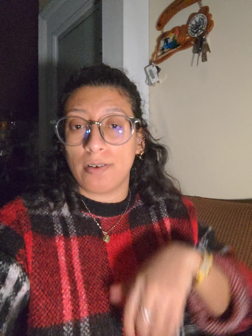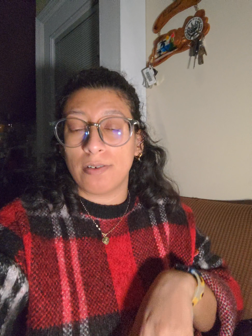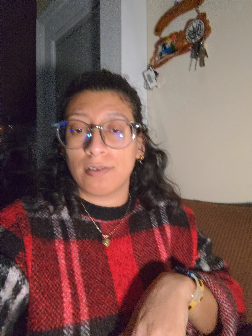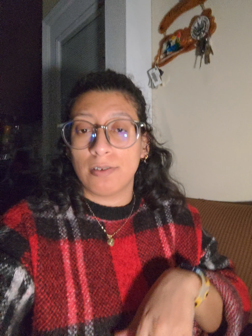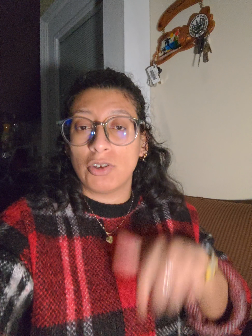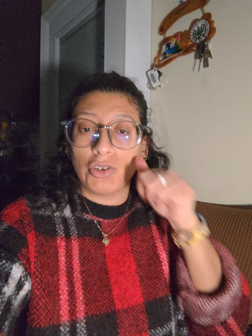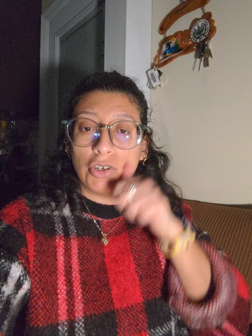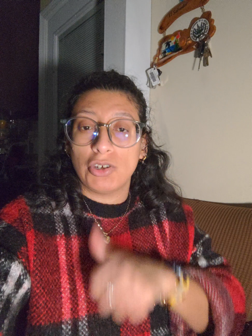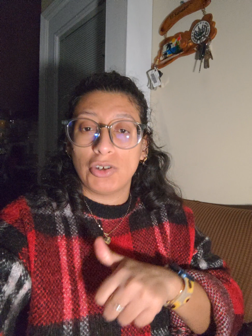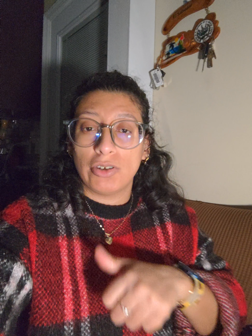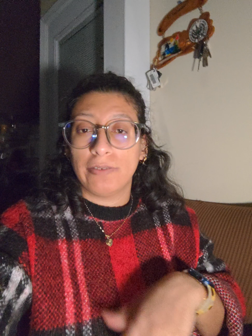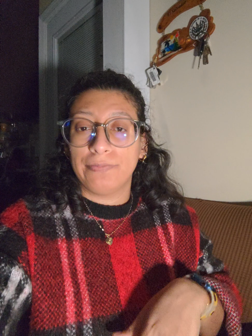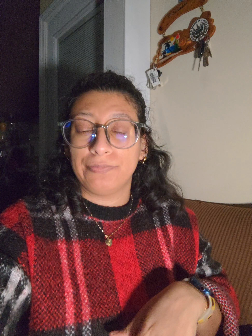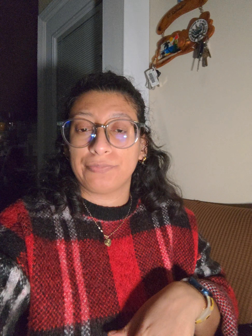girl